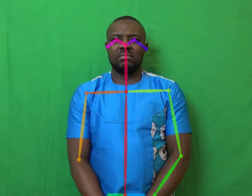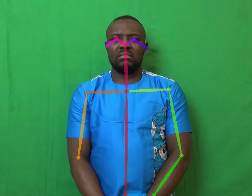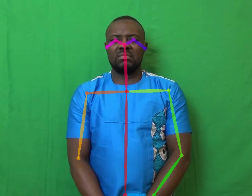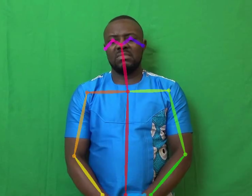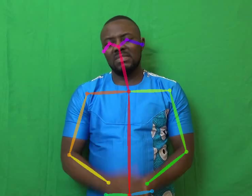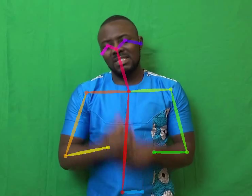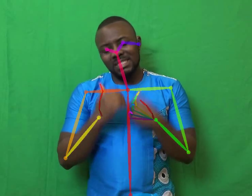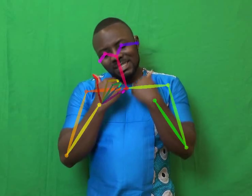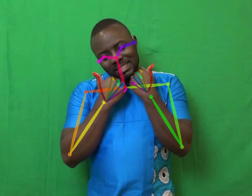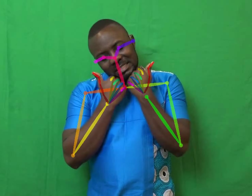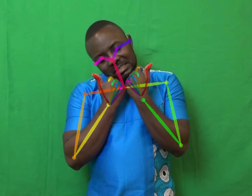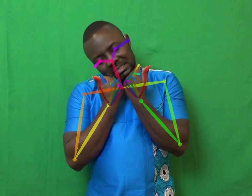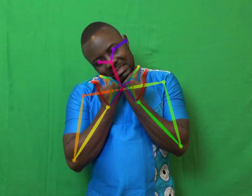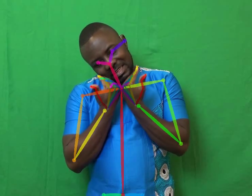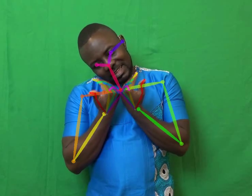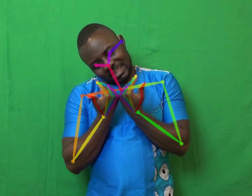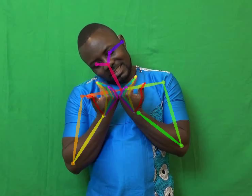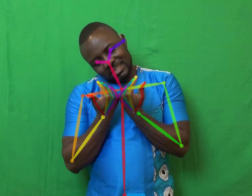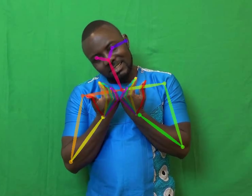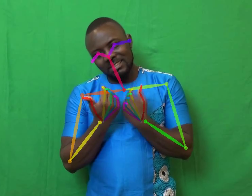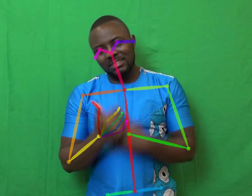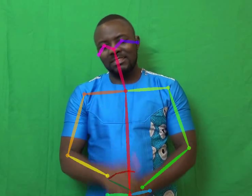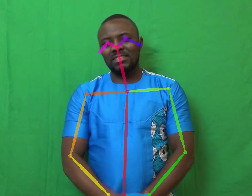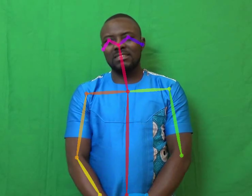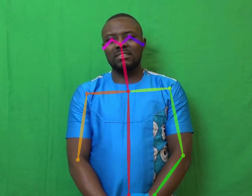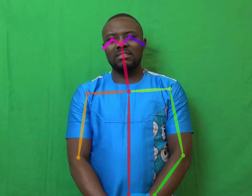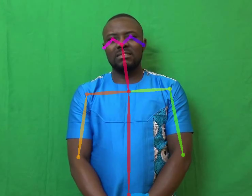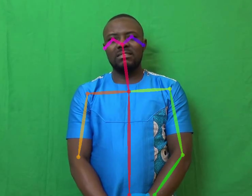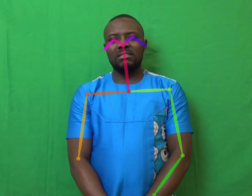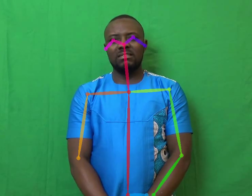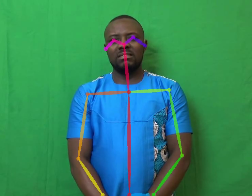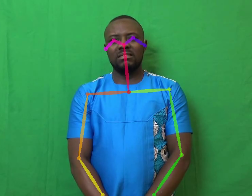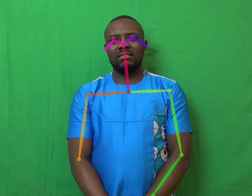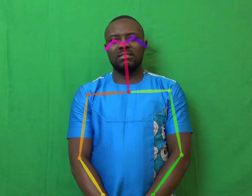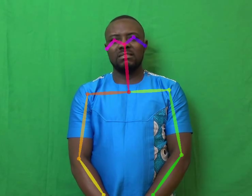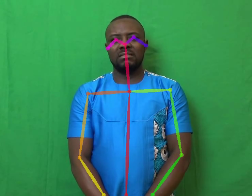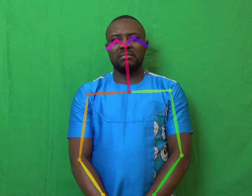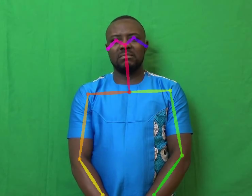shy